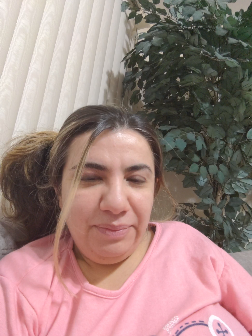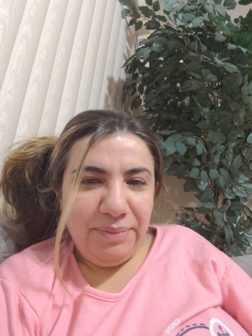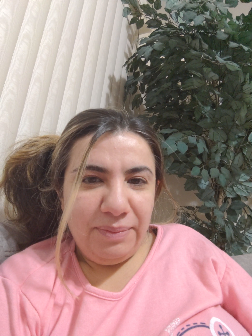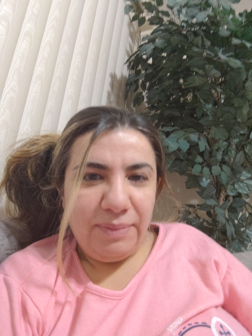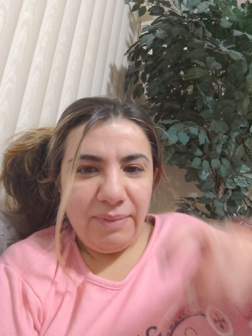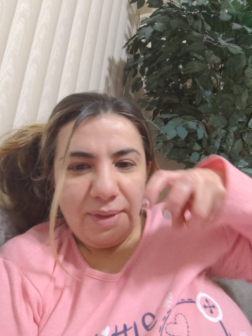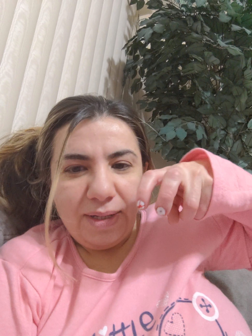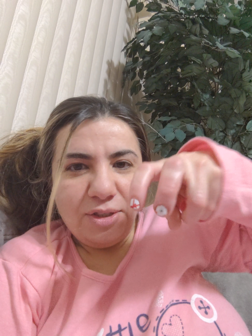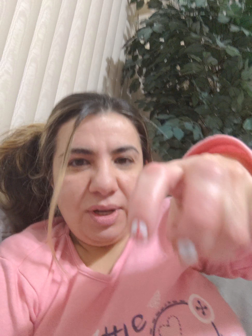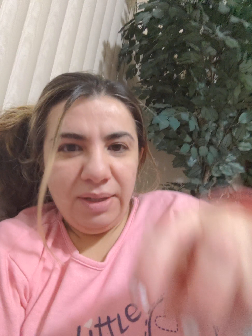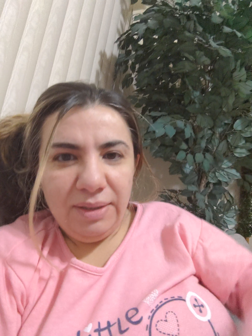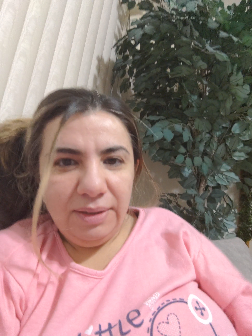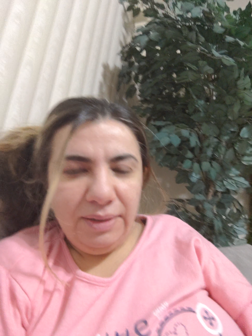ride